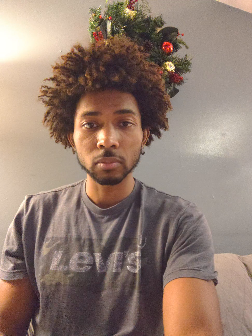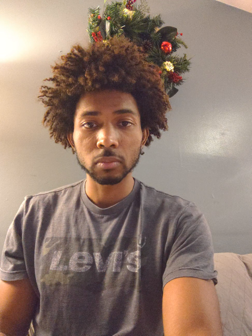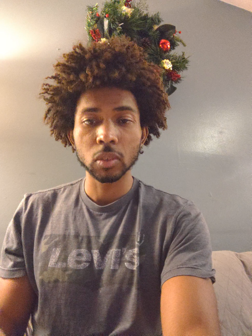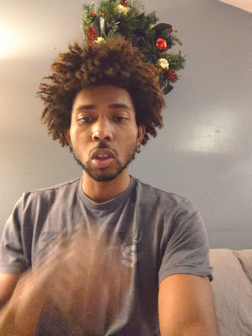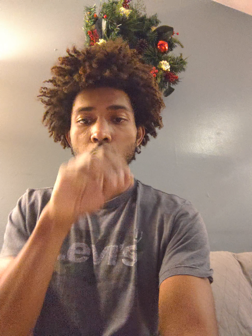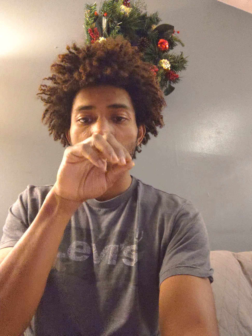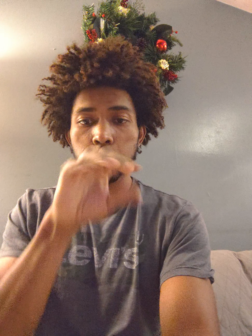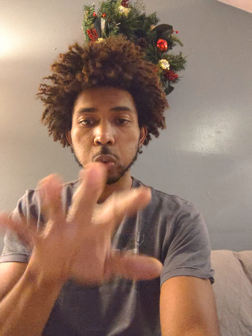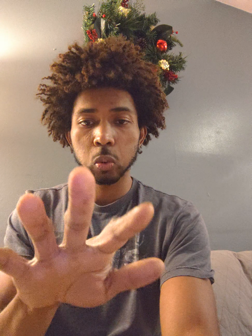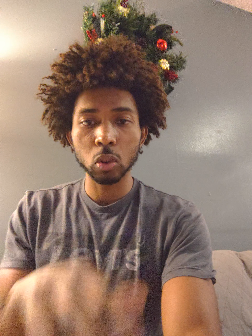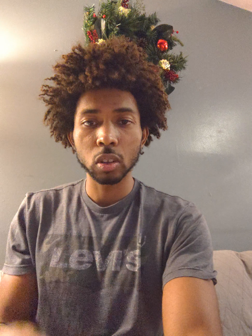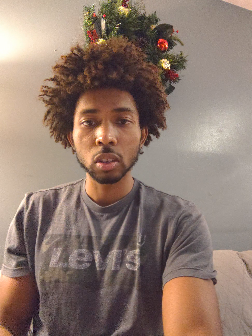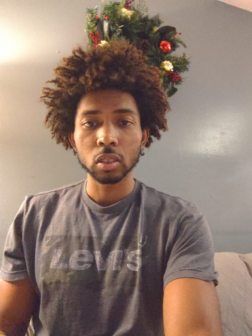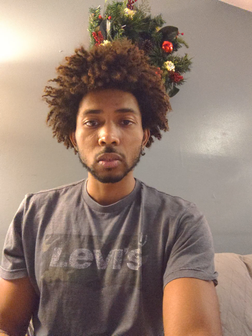blow